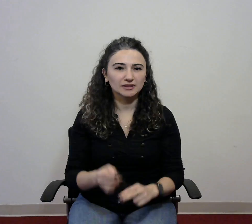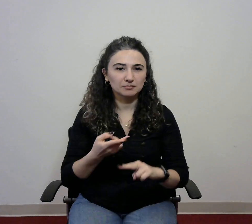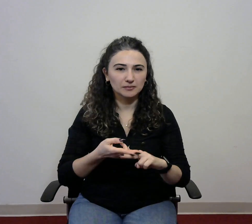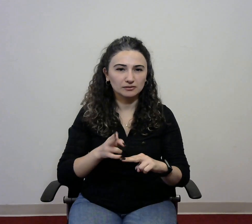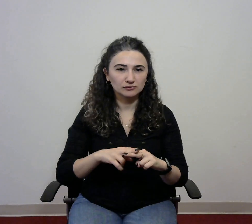bu